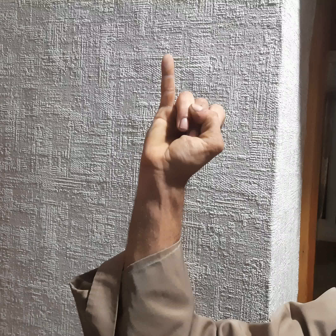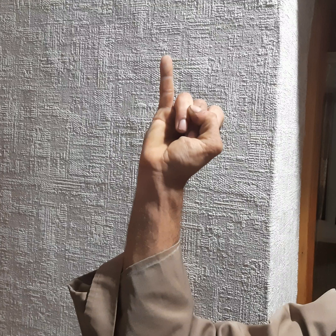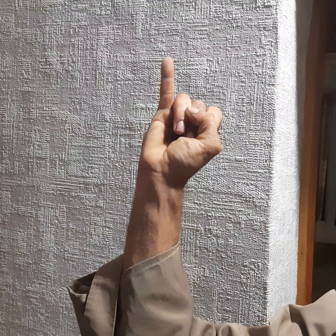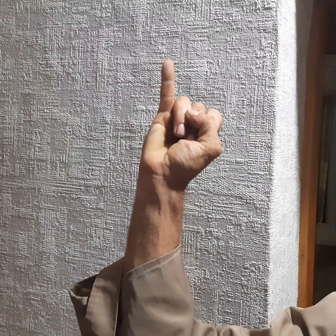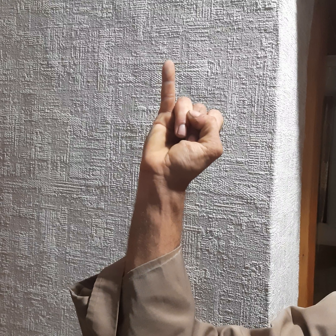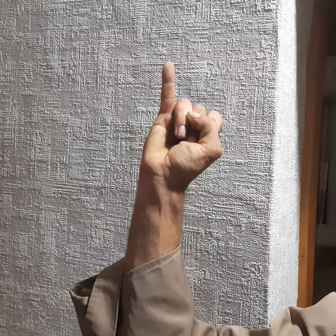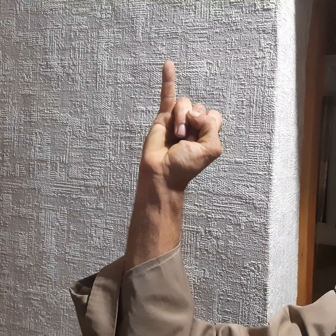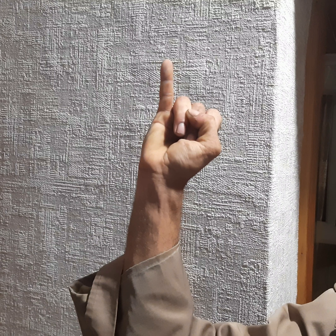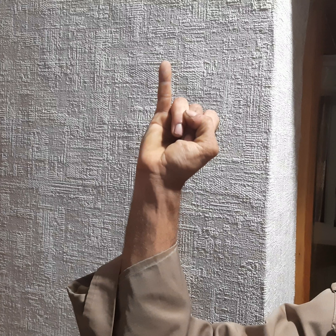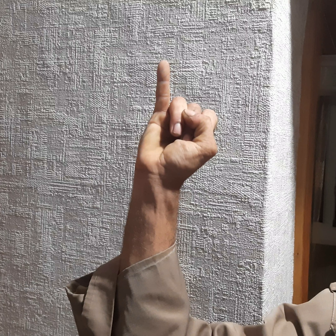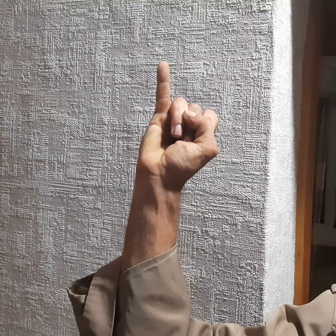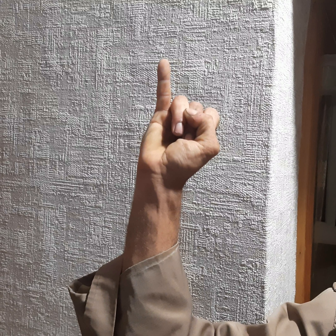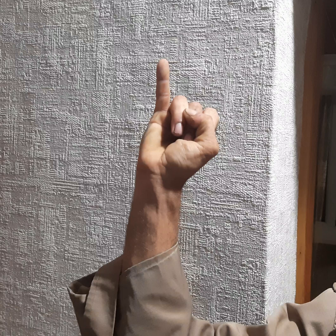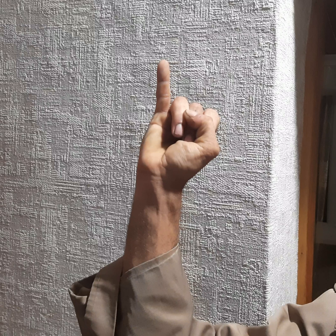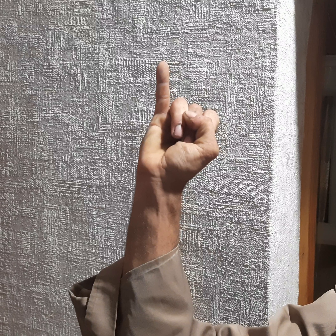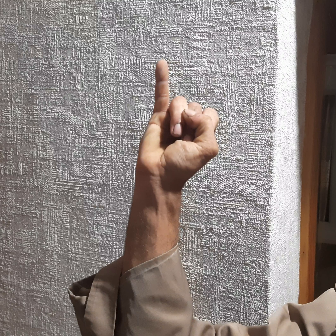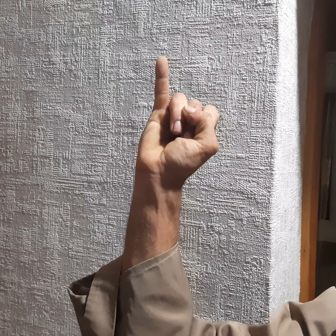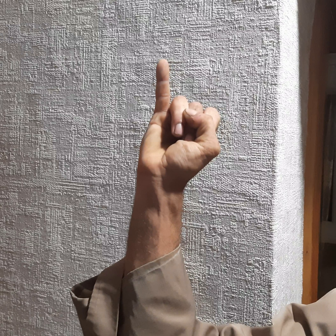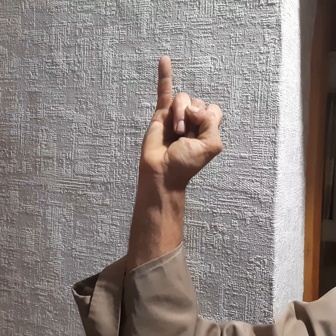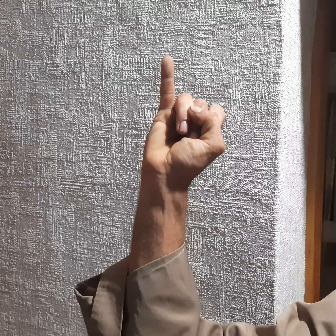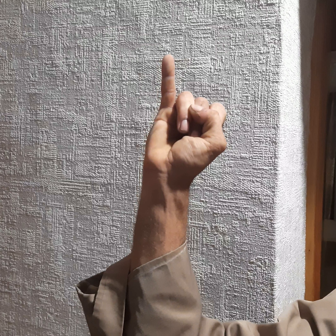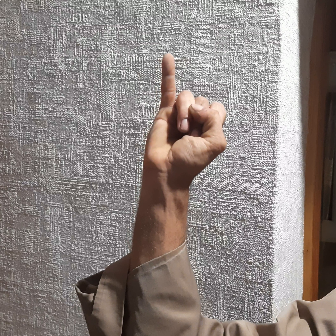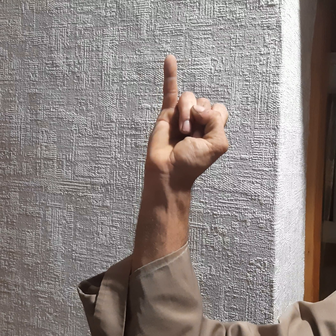І